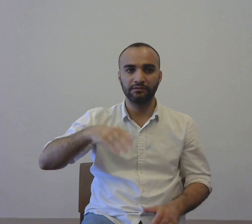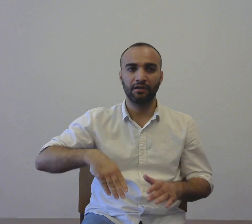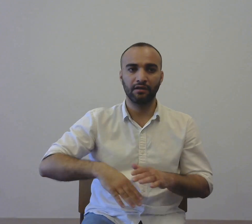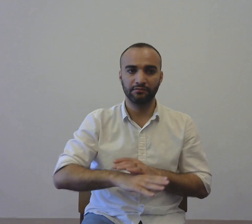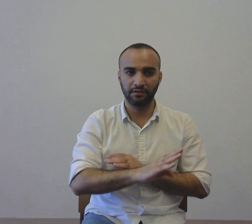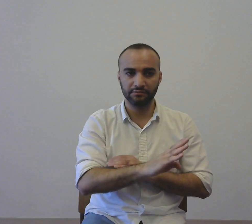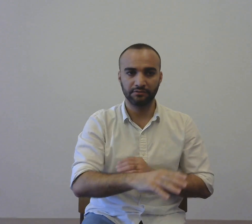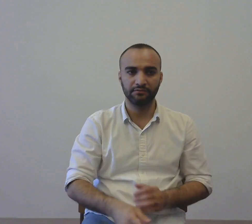getmək